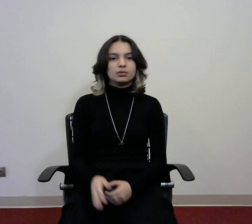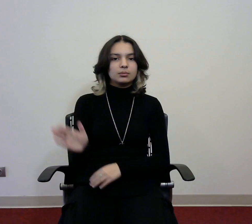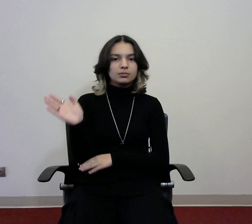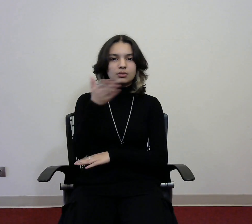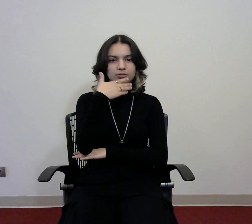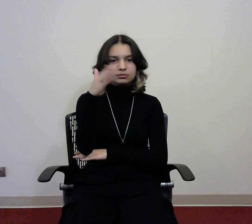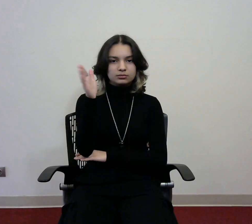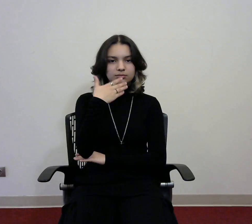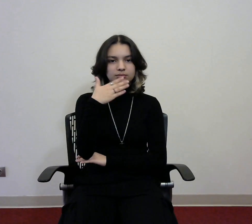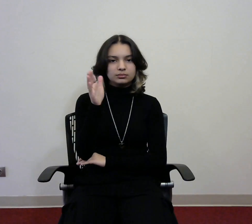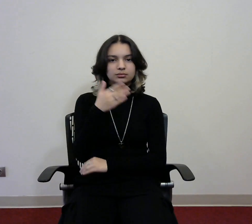bayraq